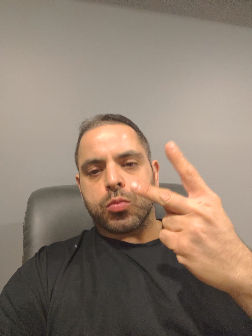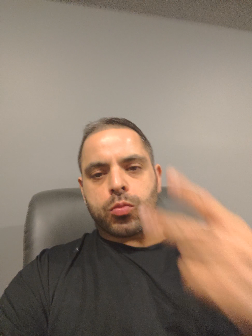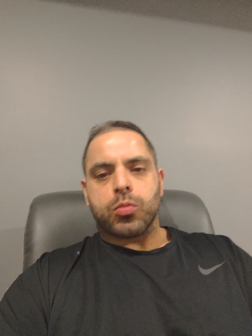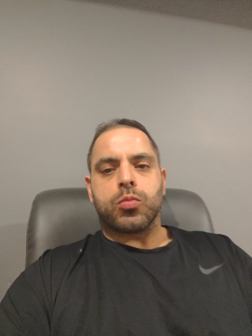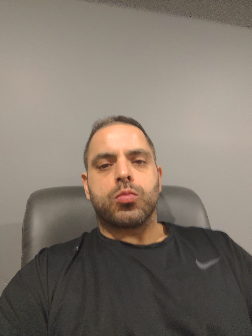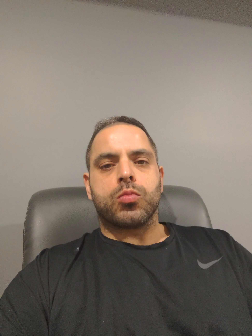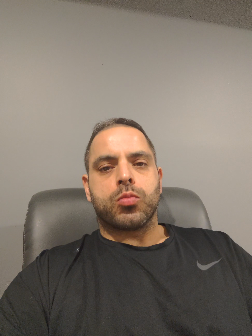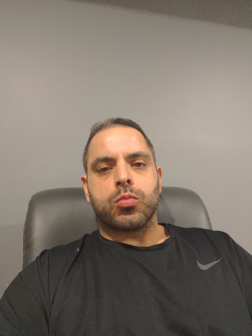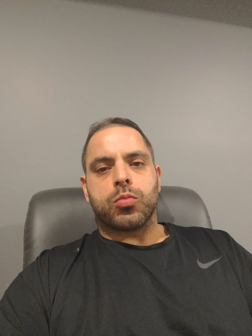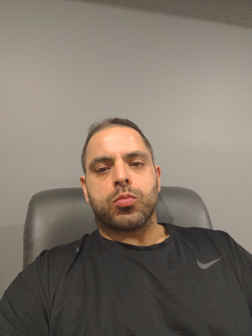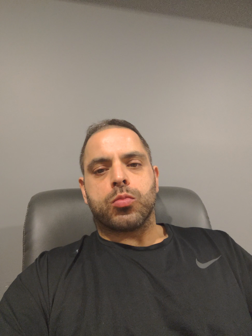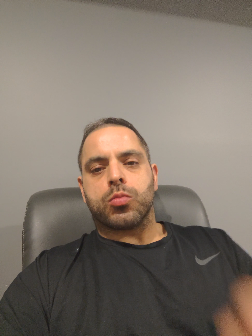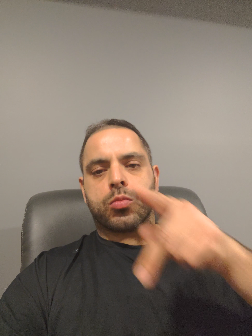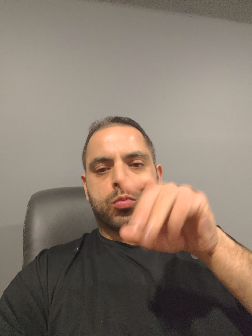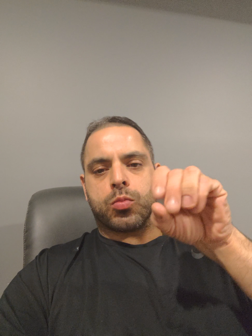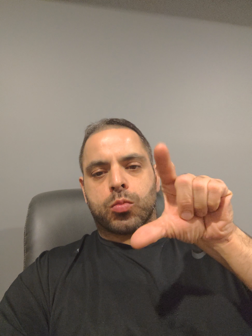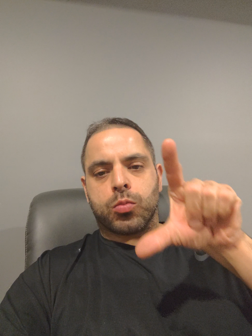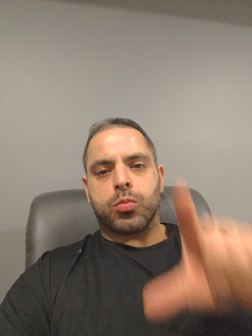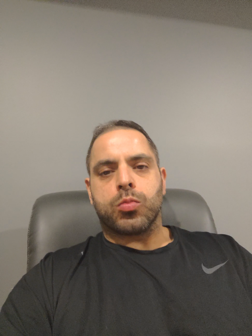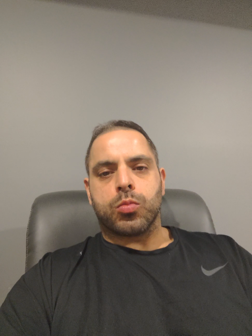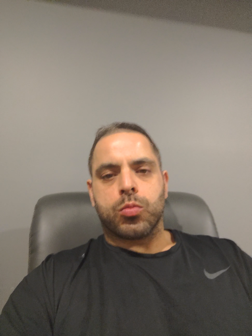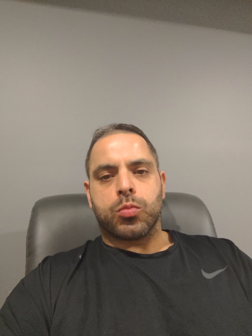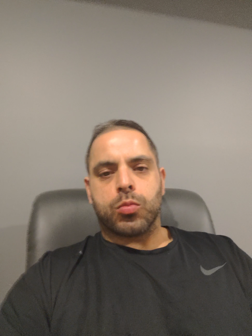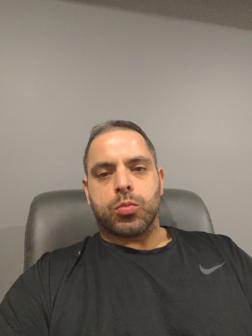pool